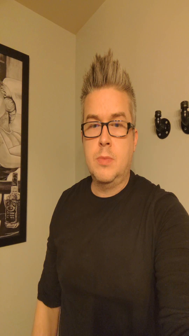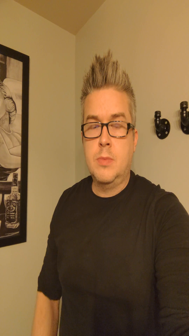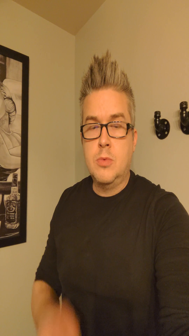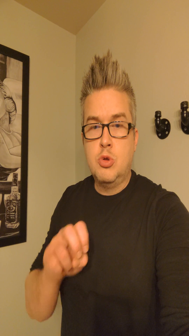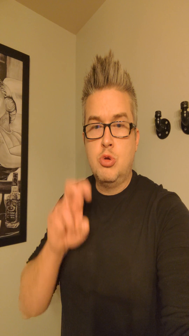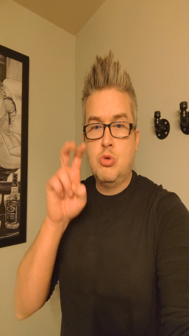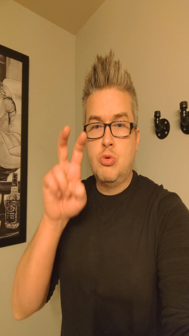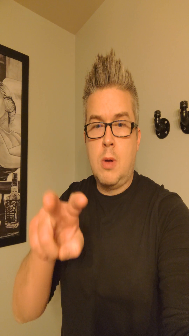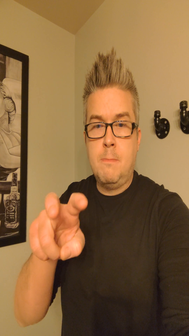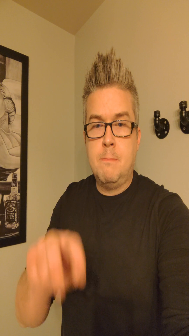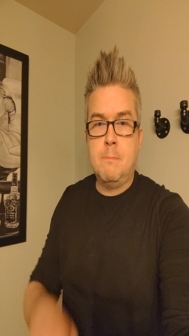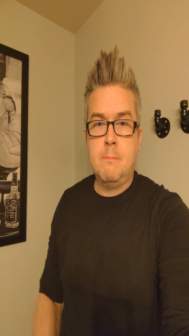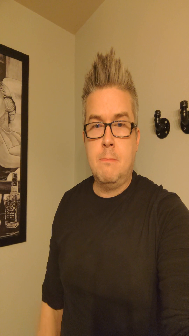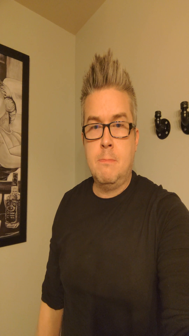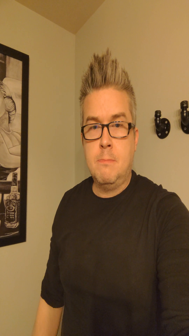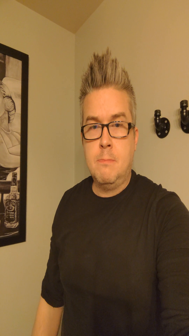jump